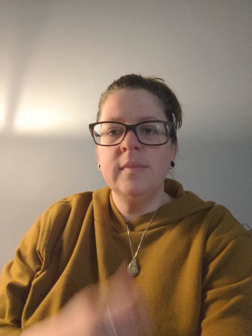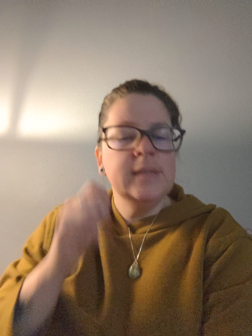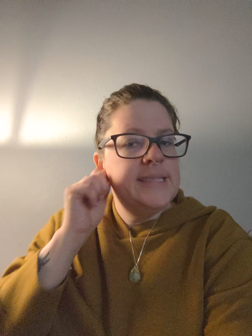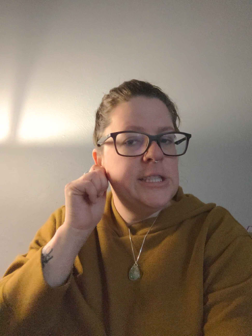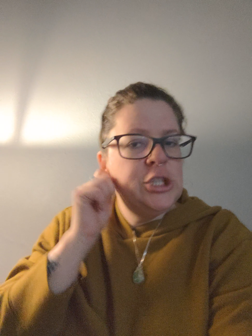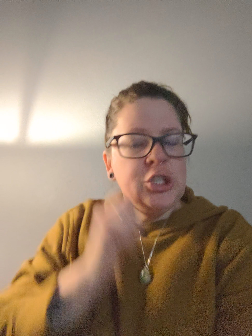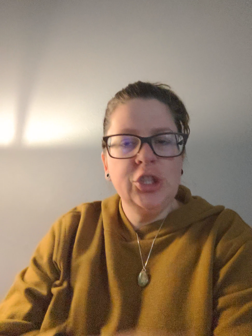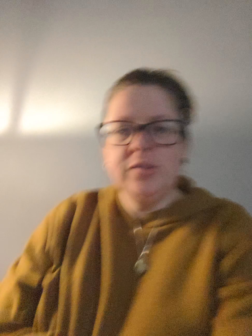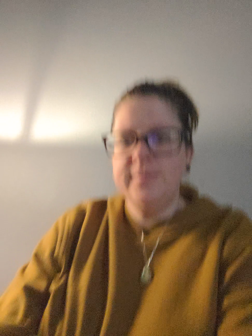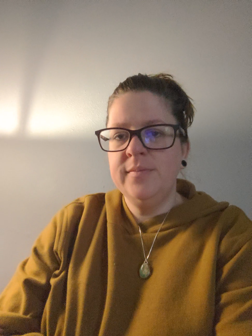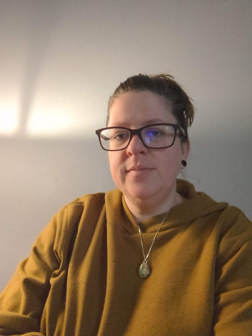ear